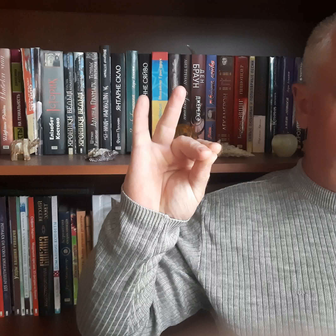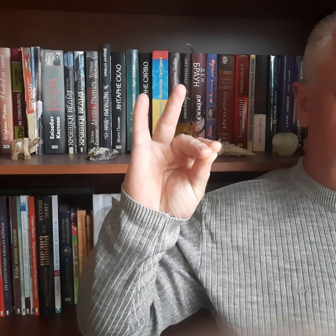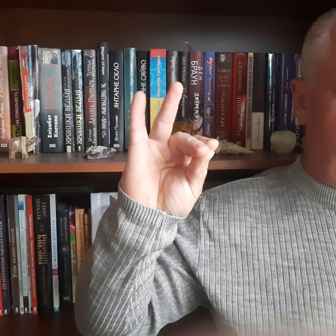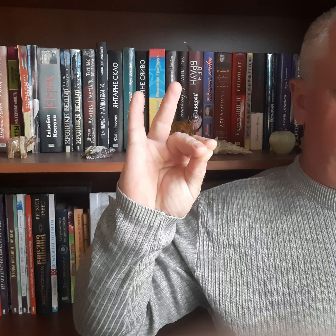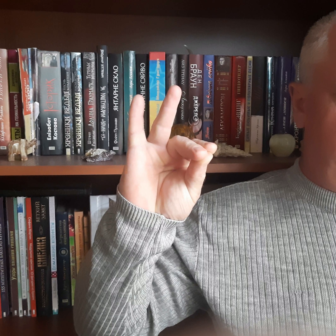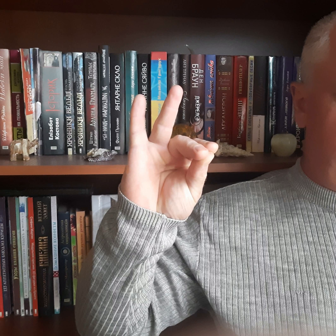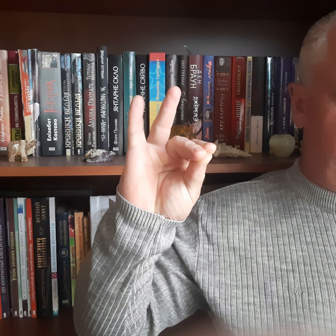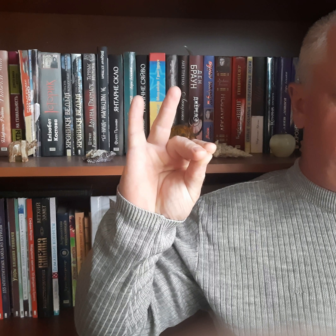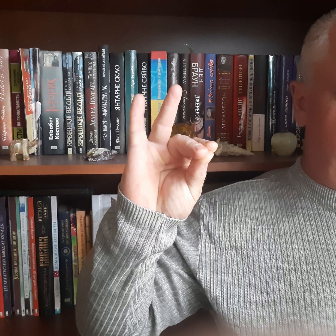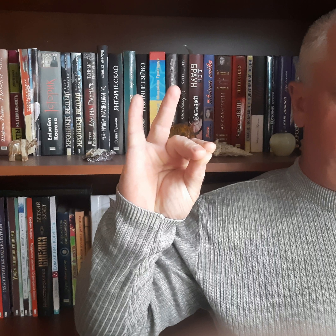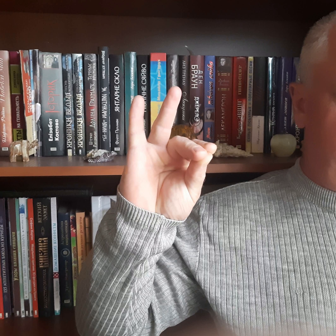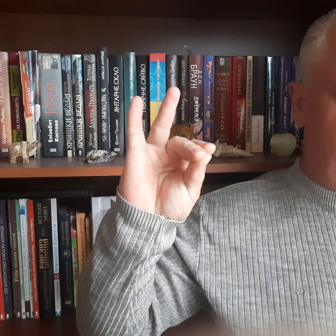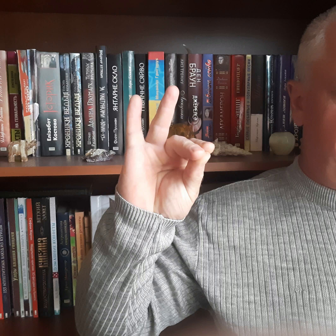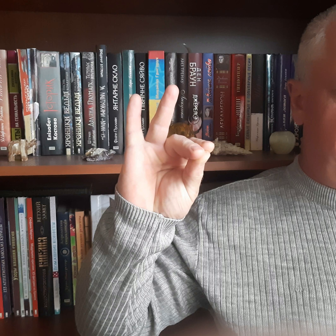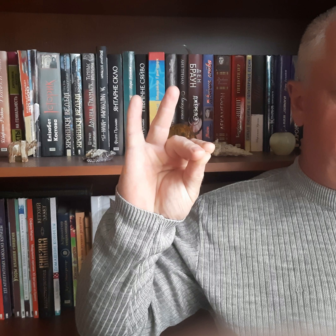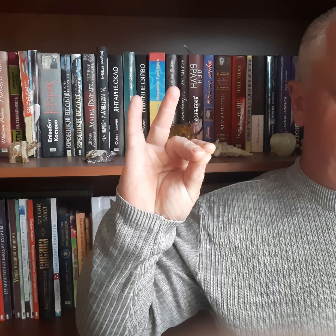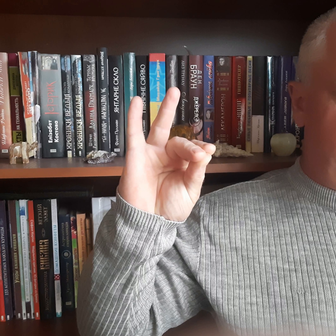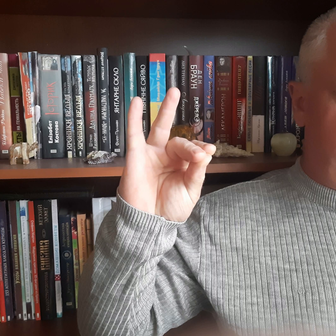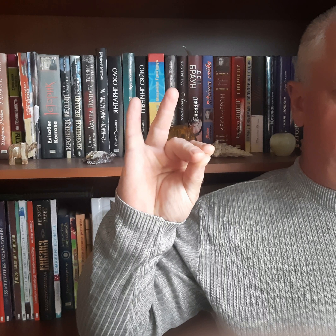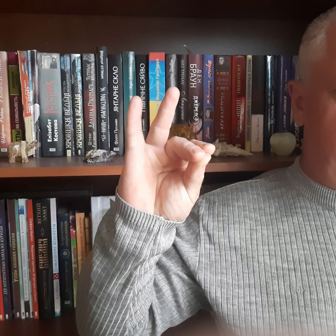И